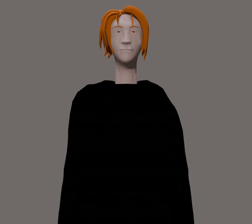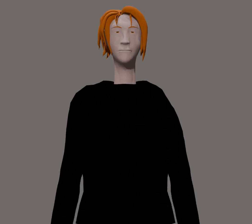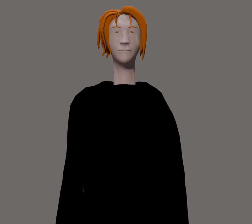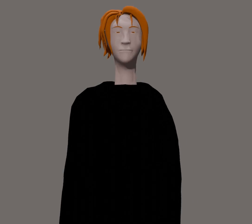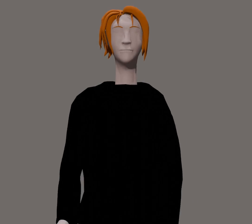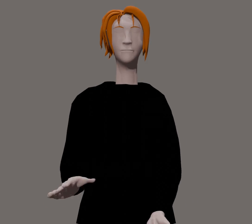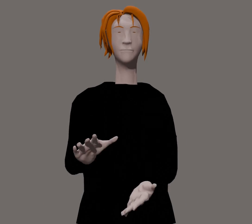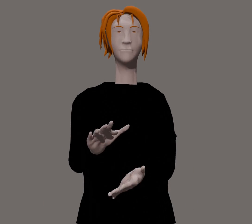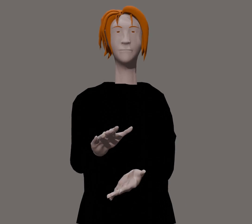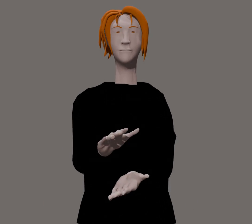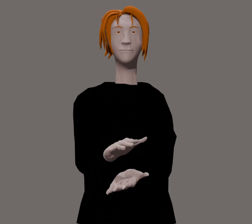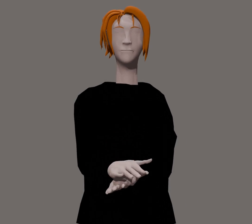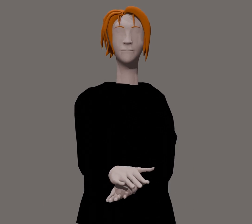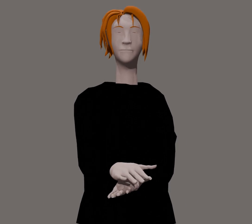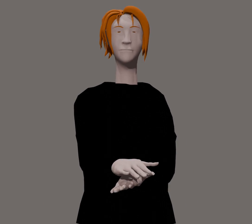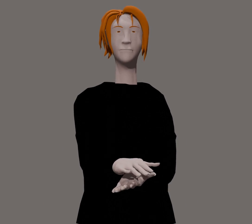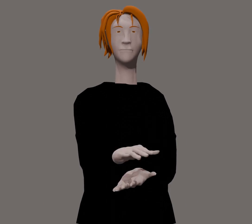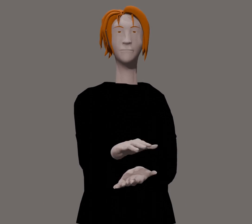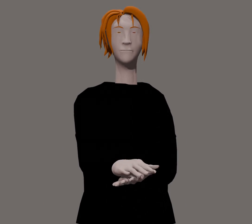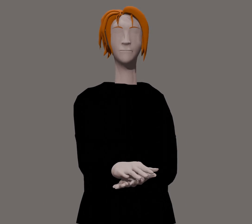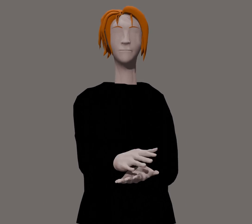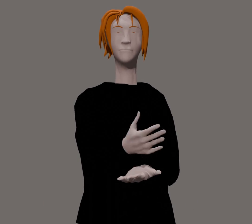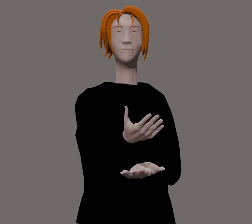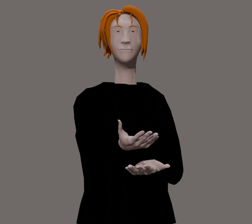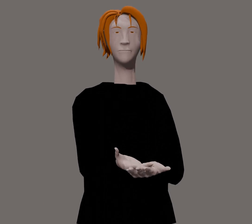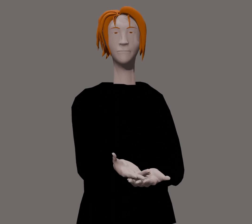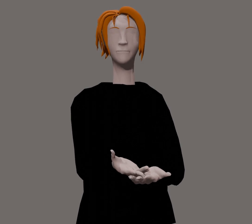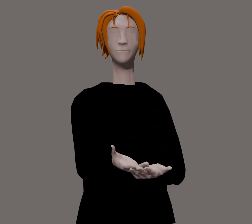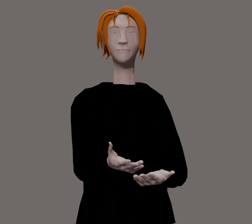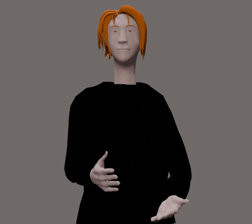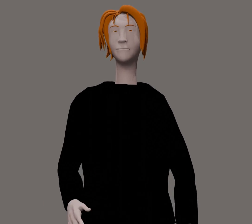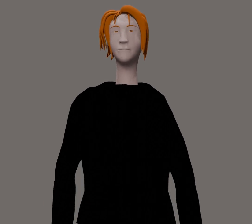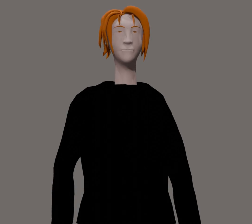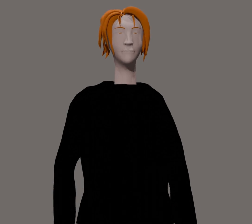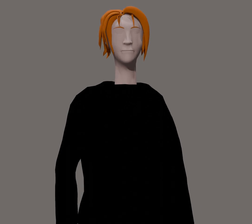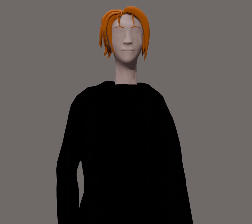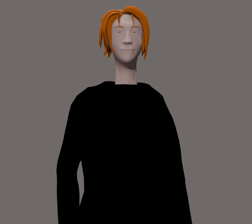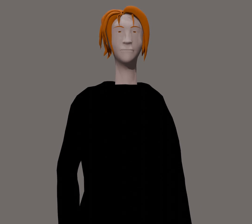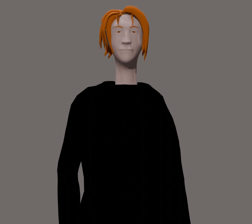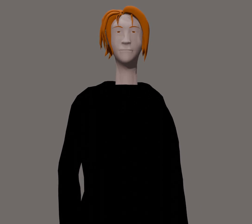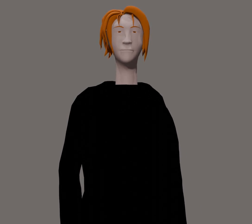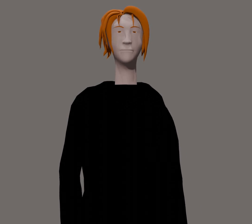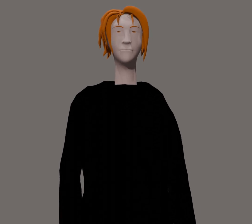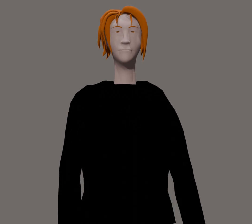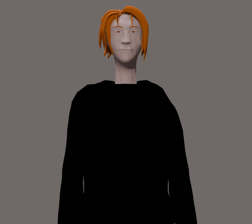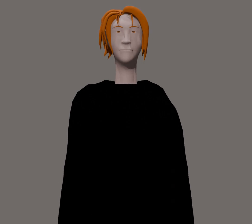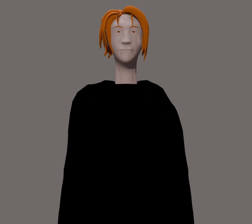Chef